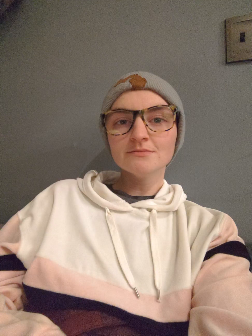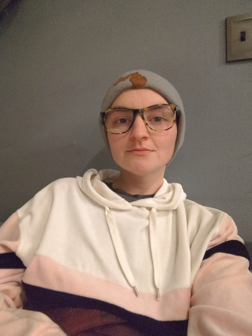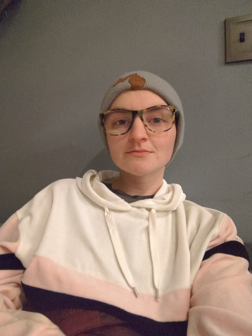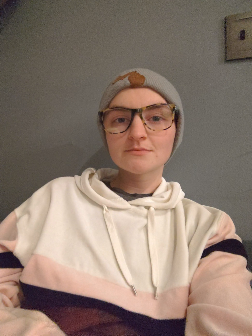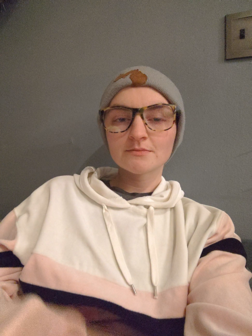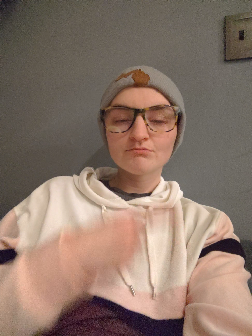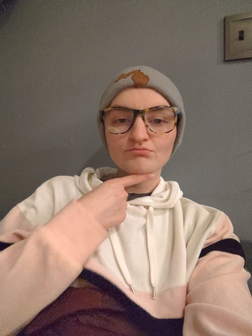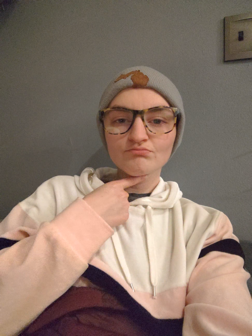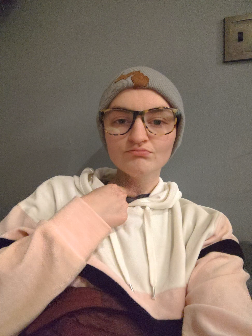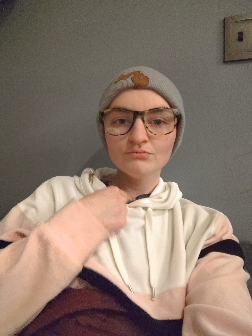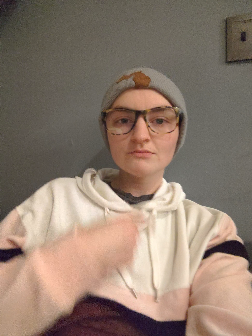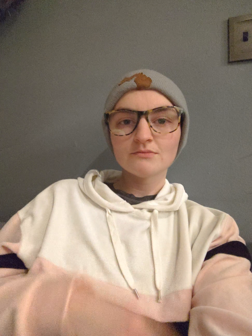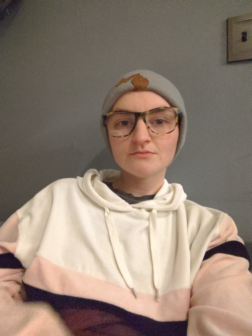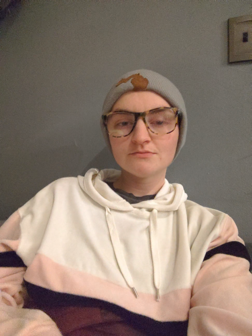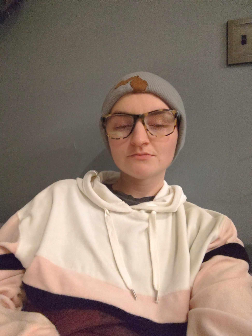thirsty